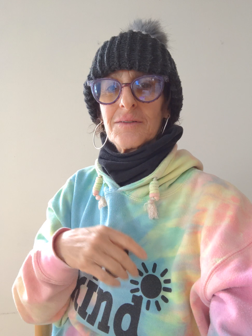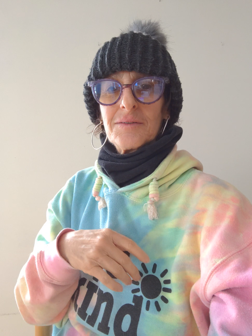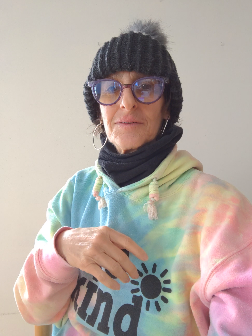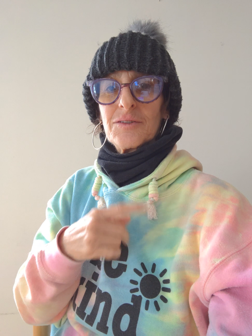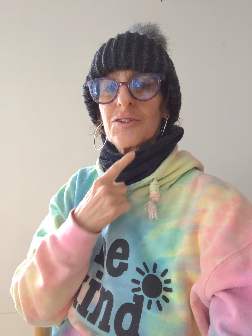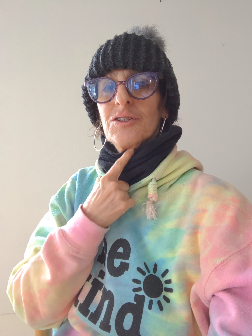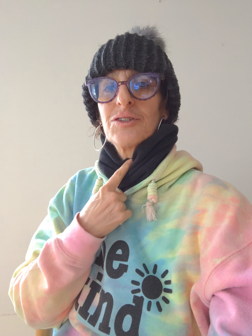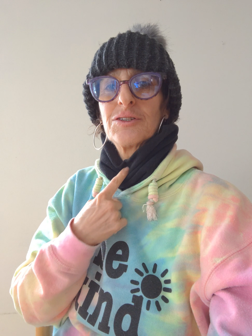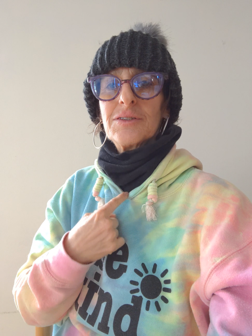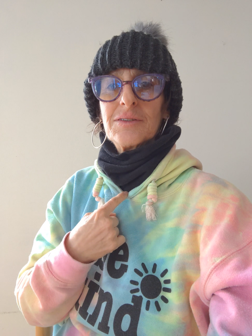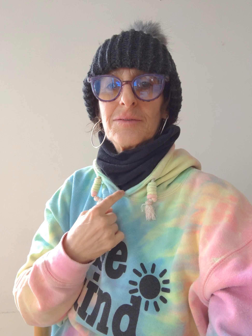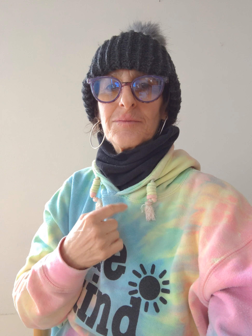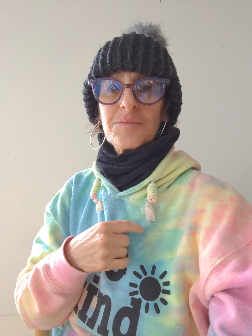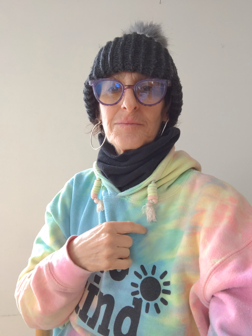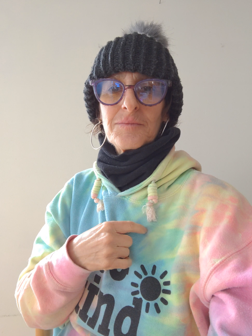thirsty